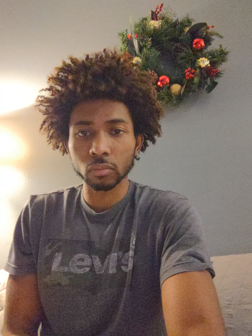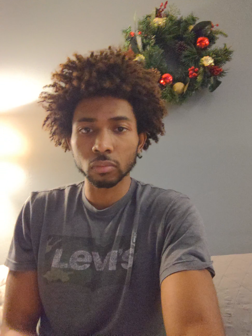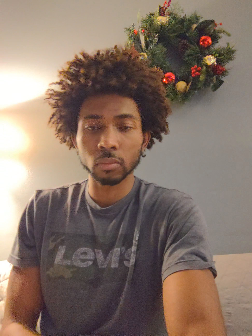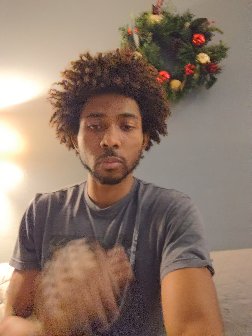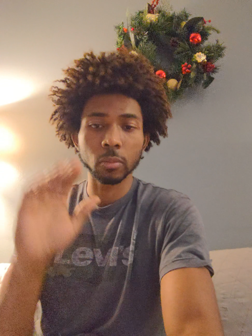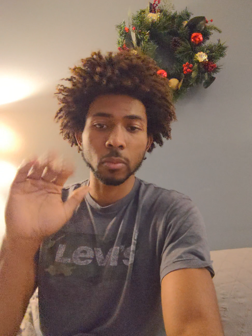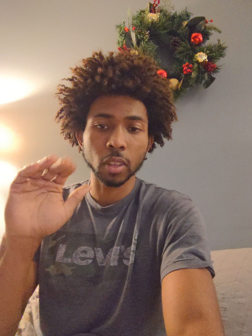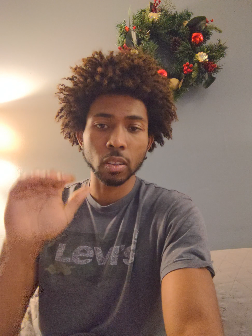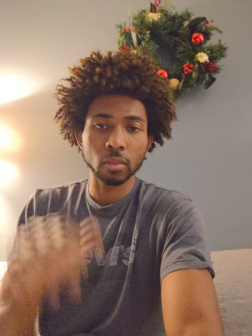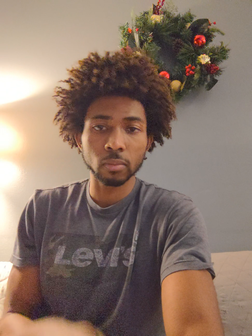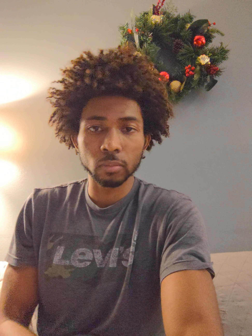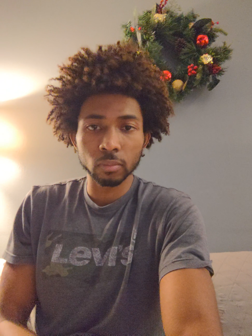bye